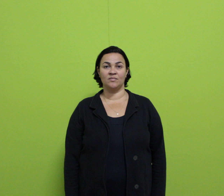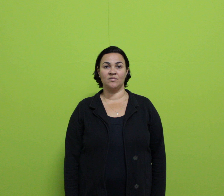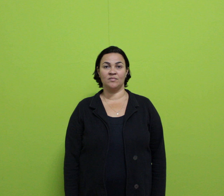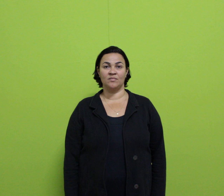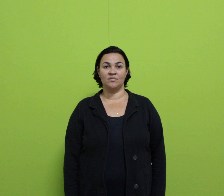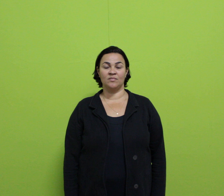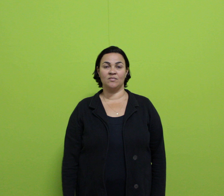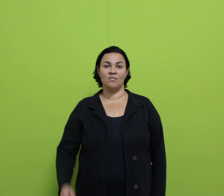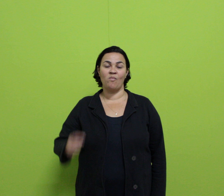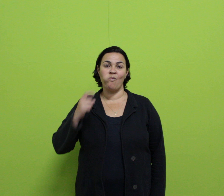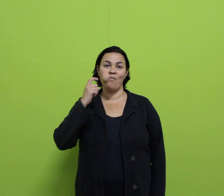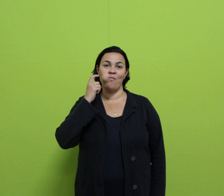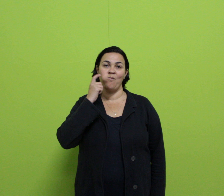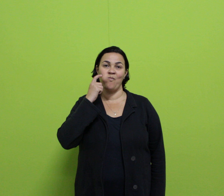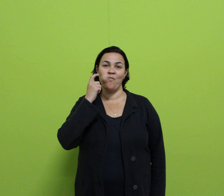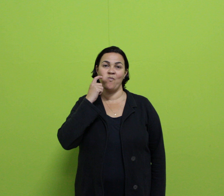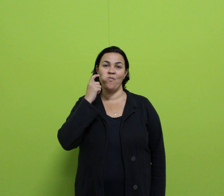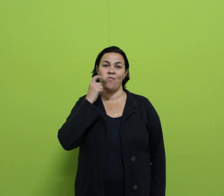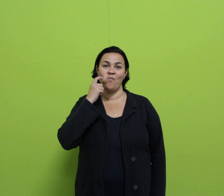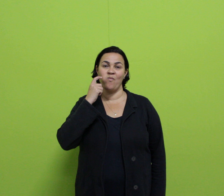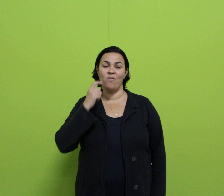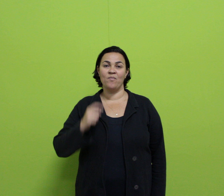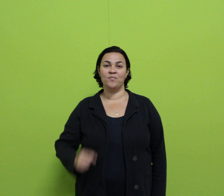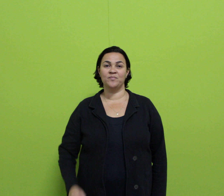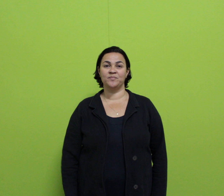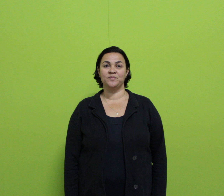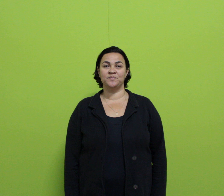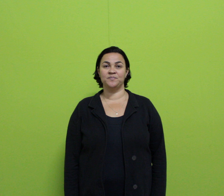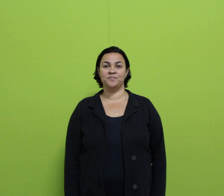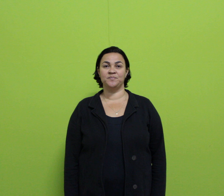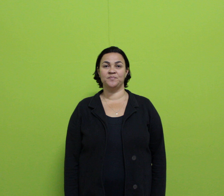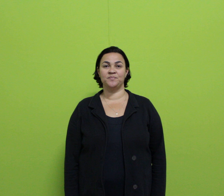bala